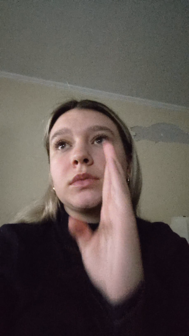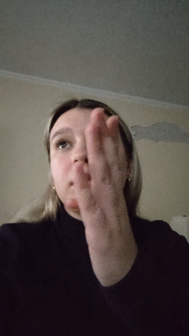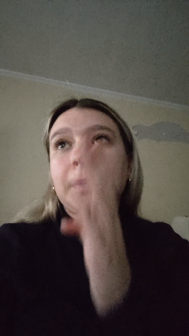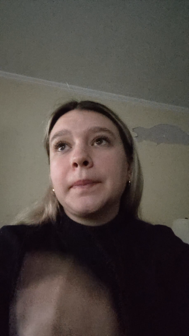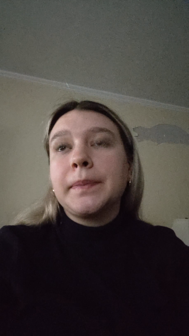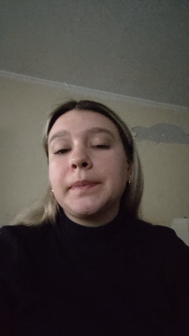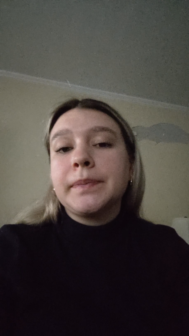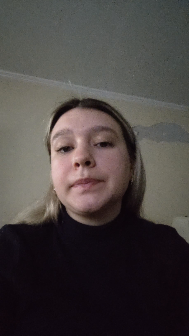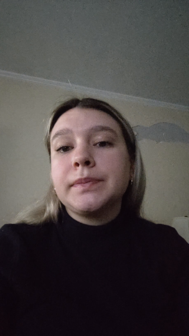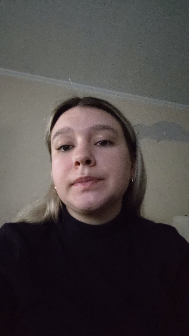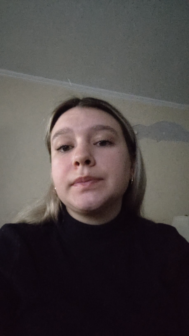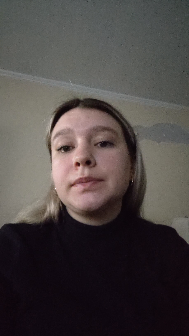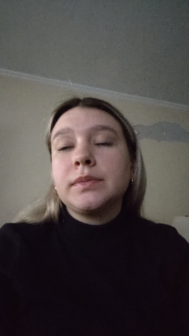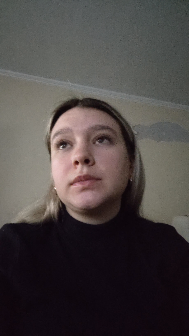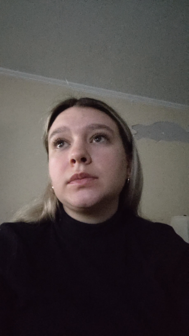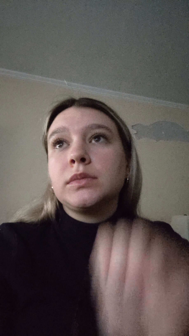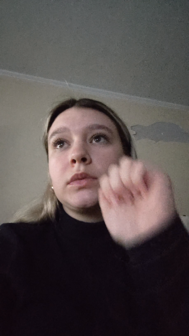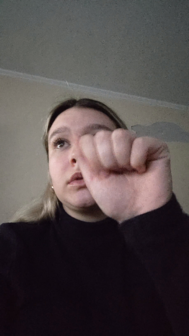knock